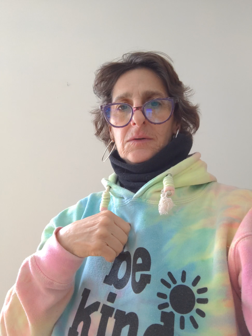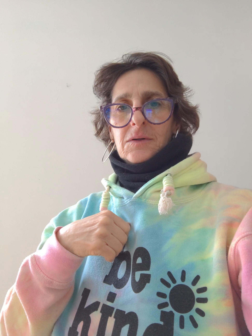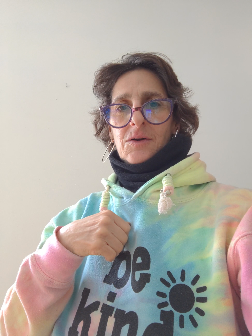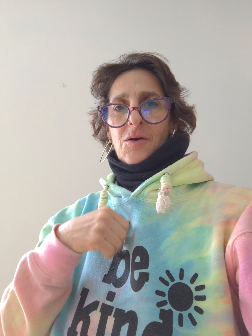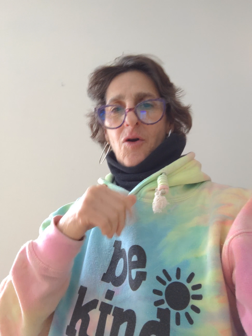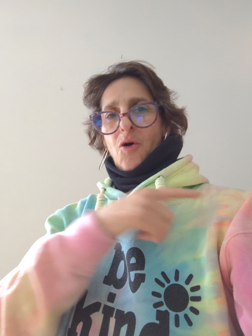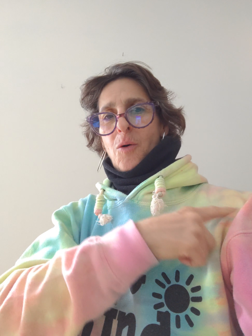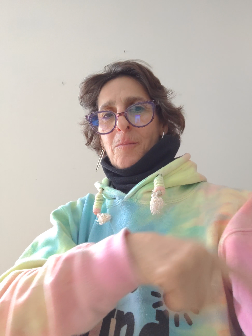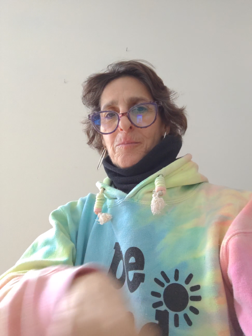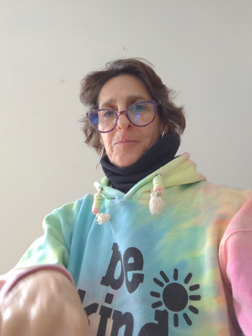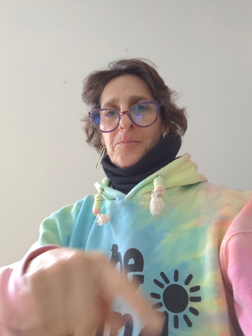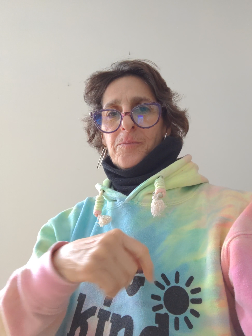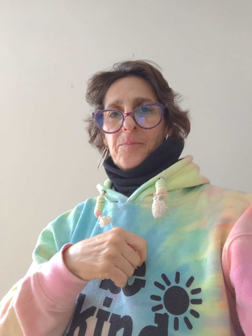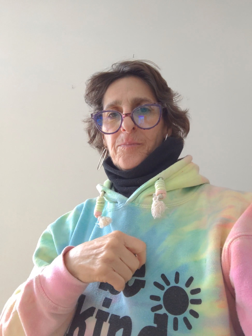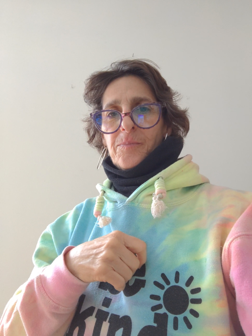arm